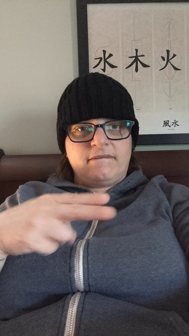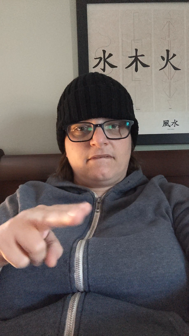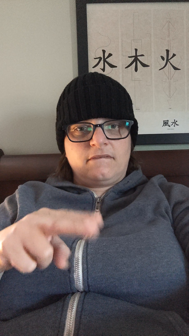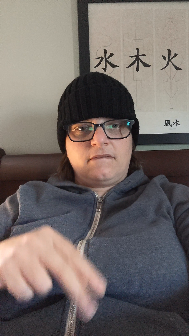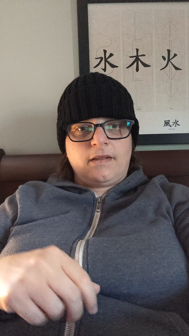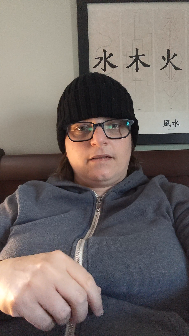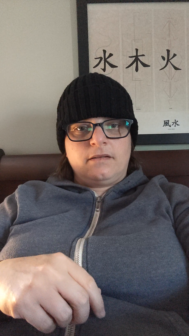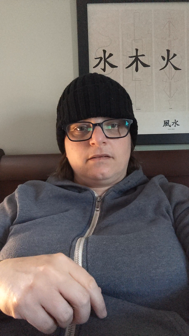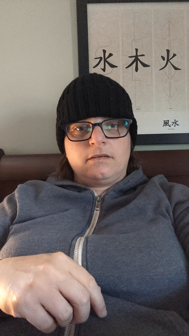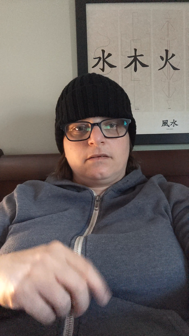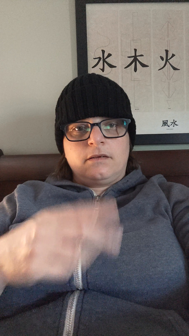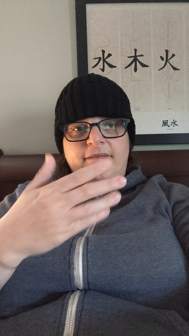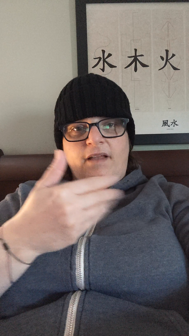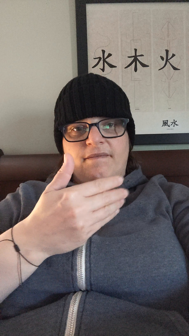butterfly